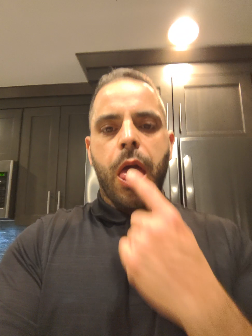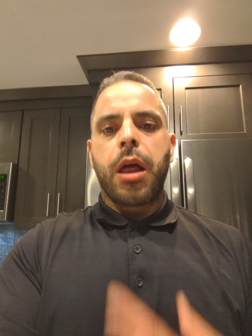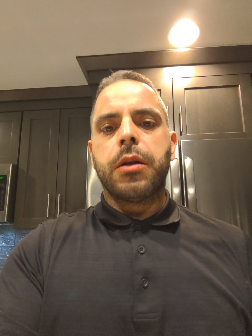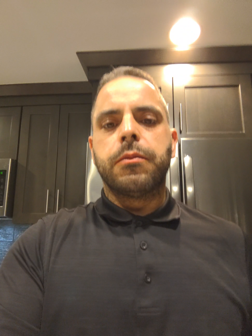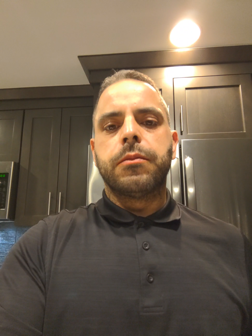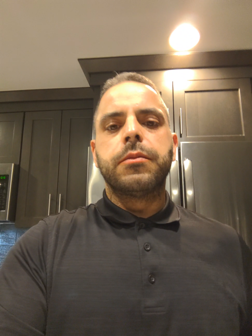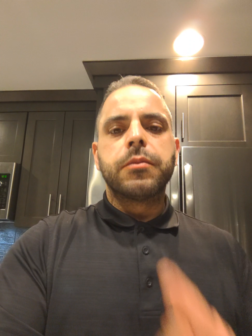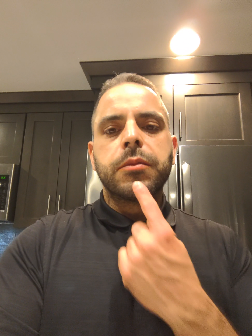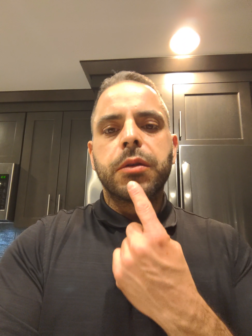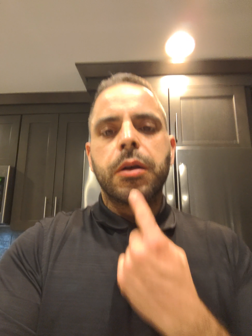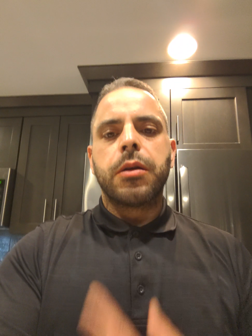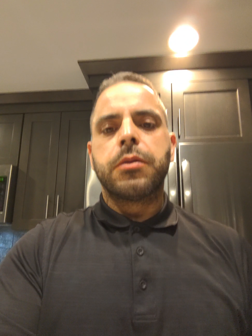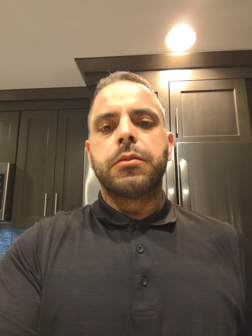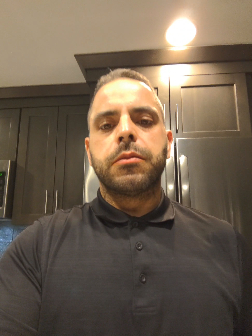say